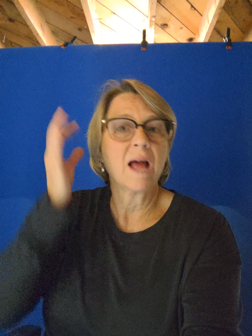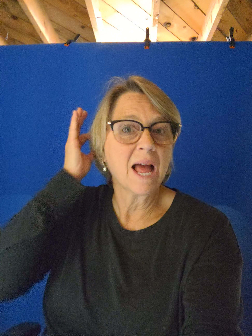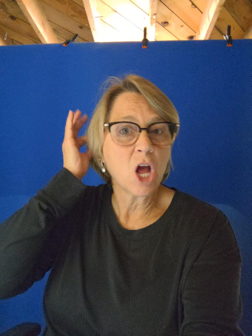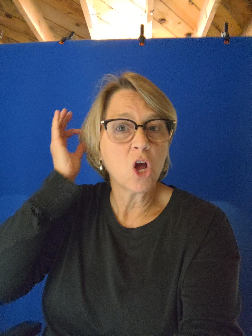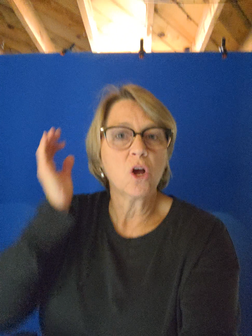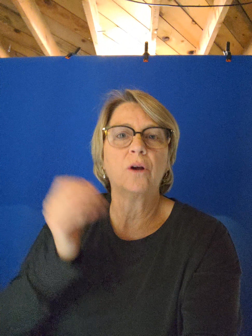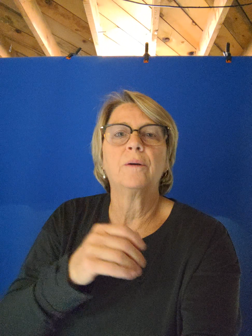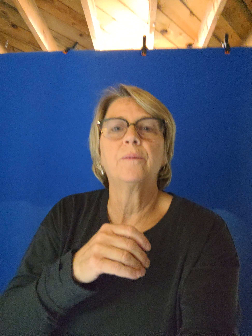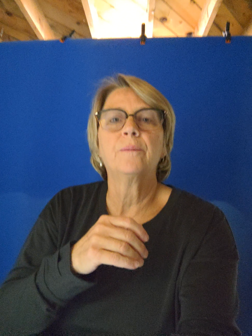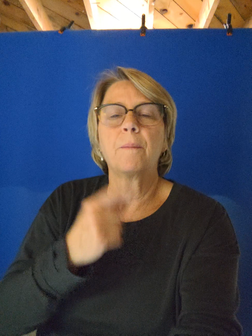hair